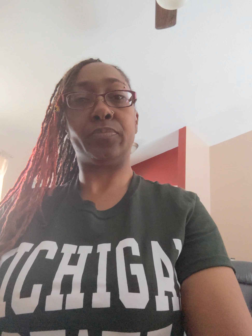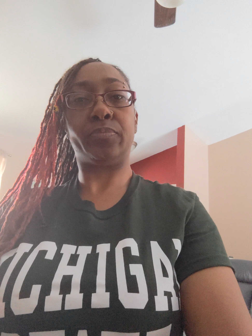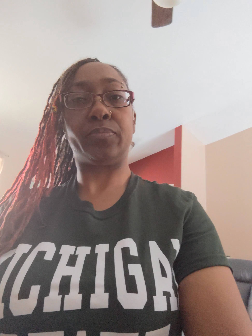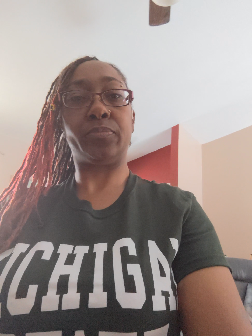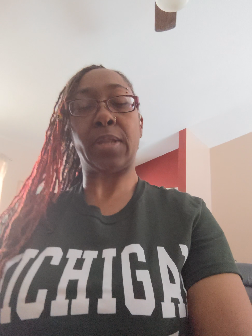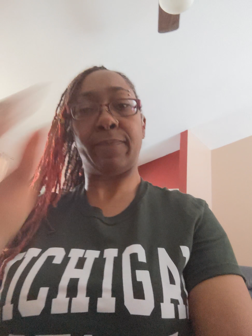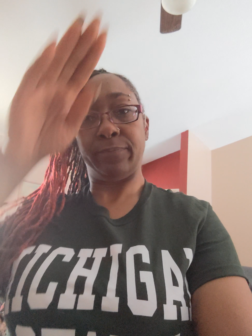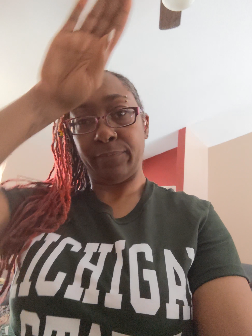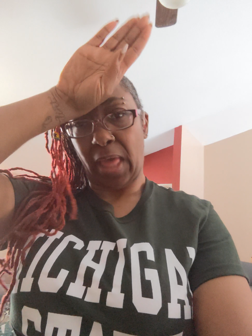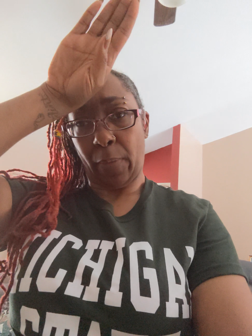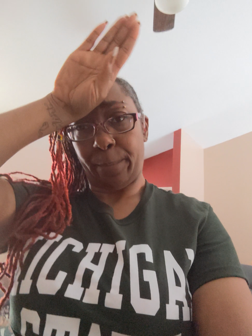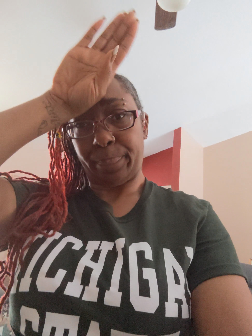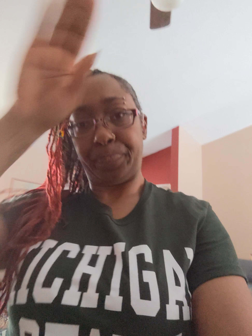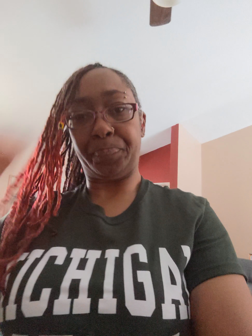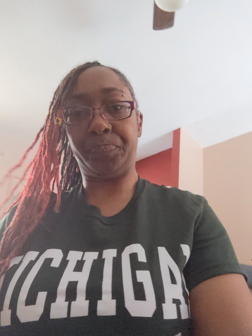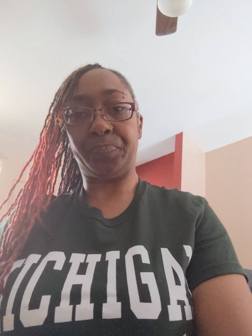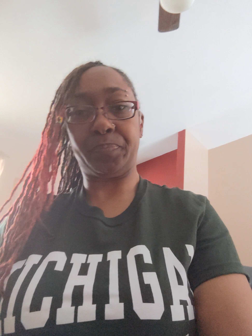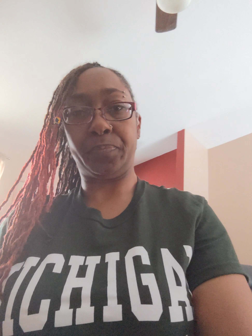fireman